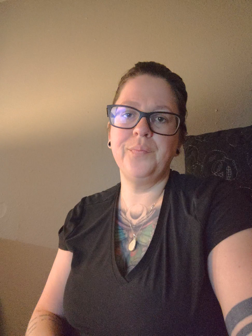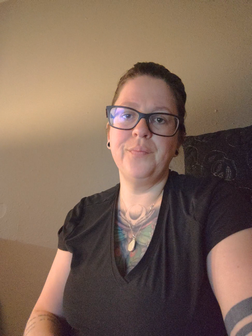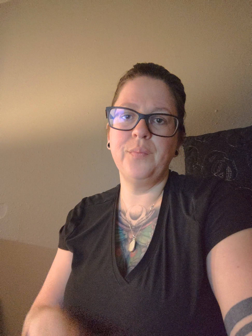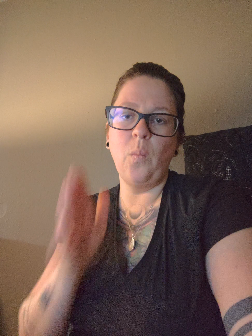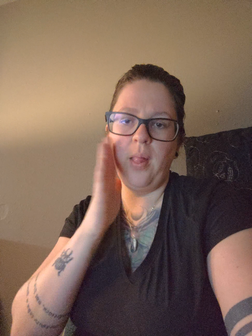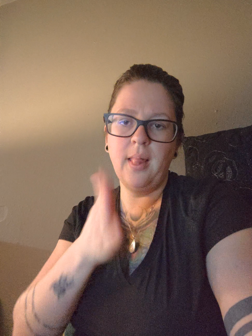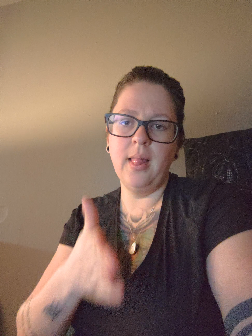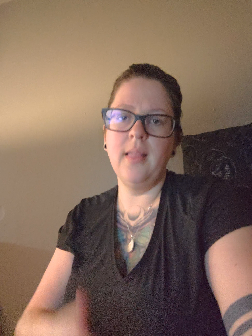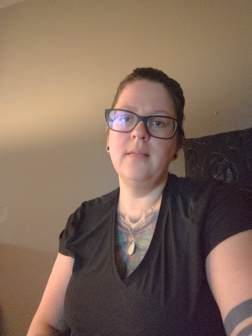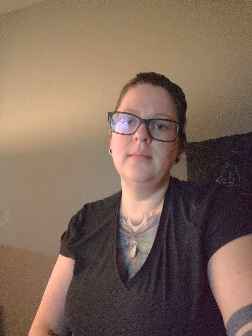will